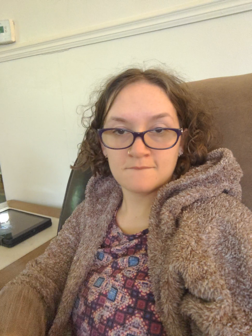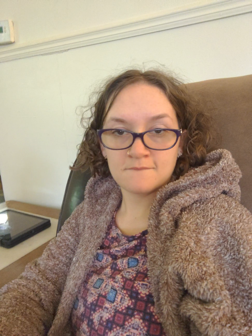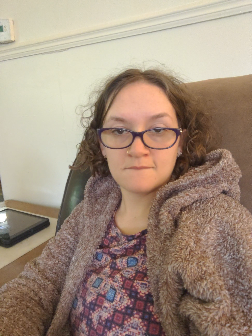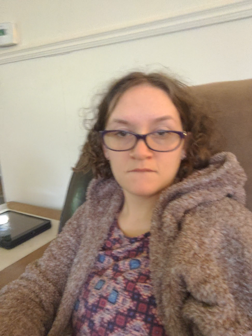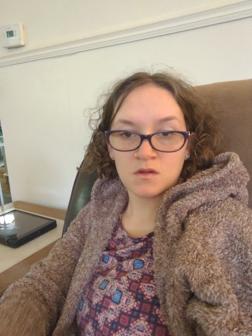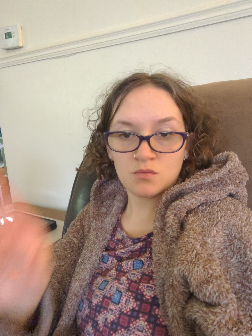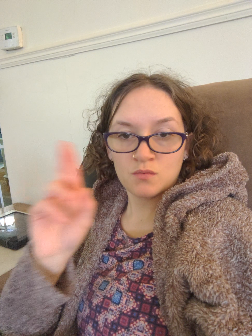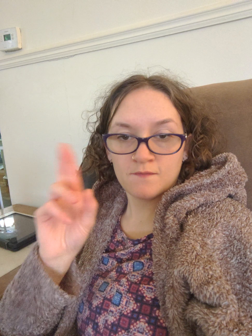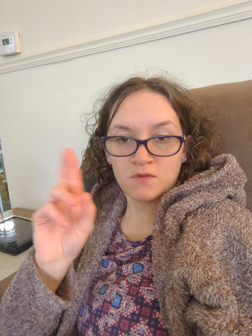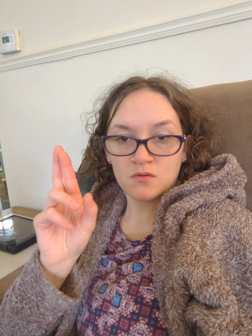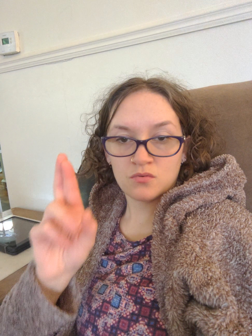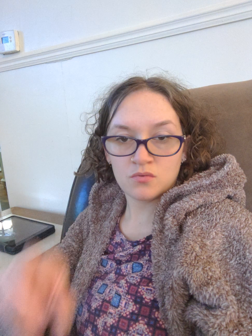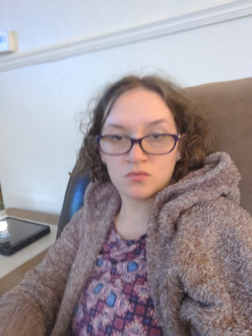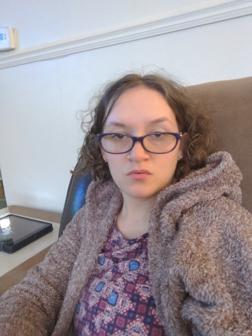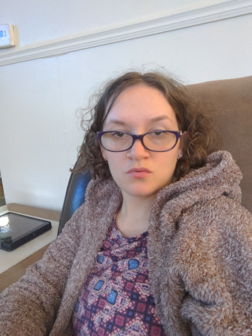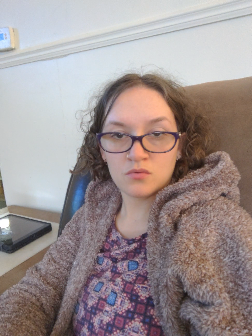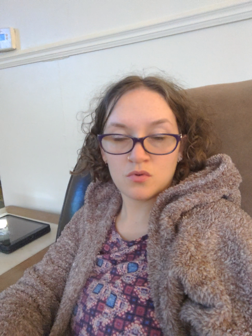refrigerator